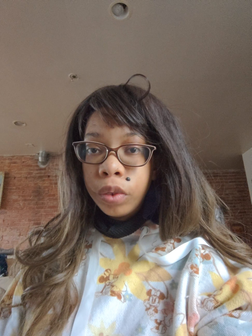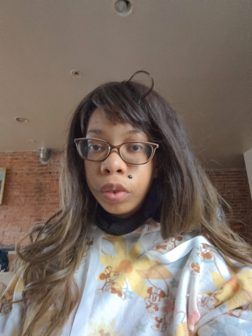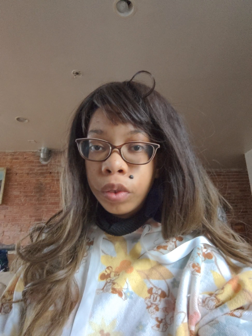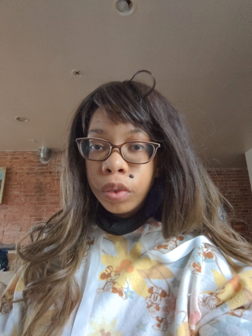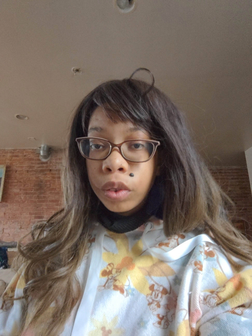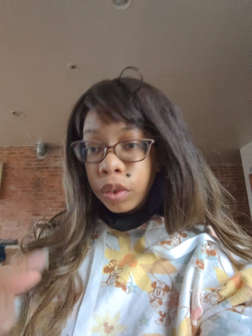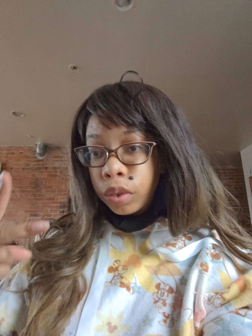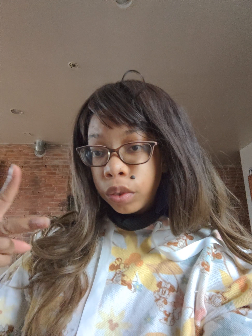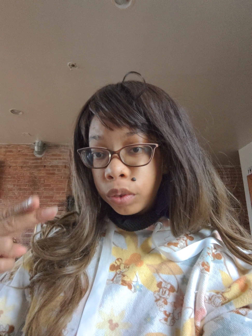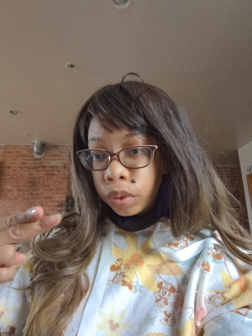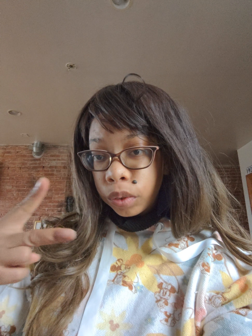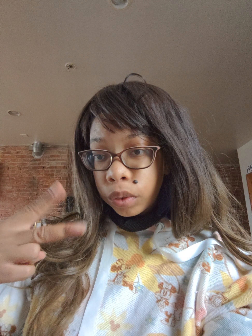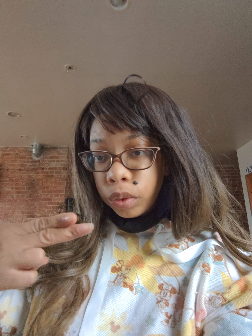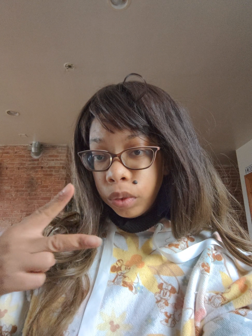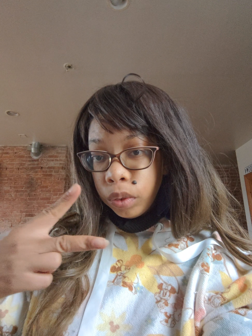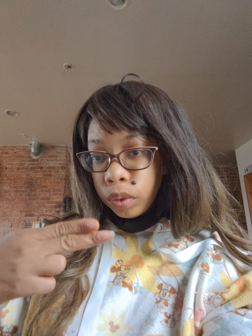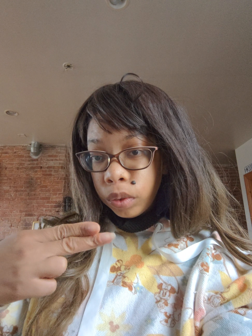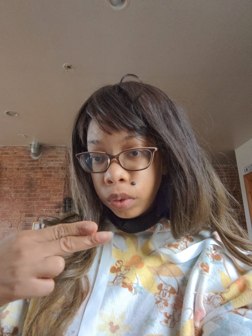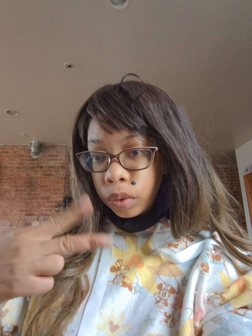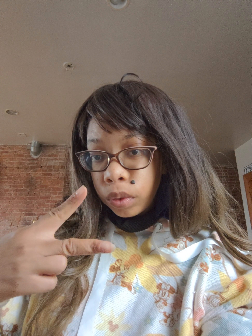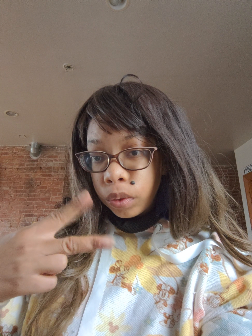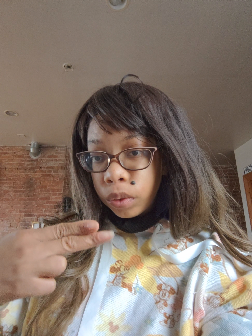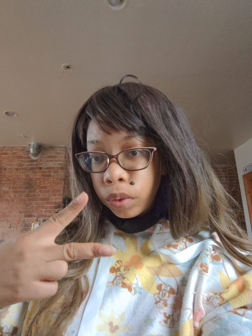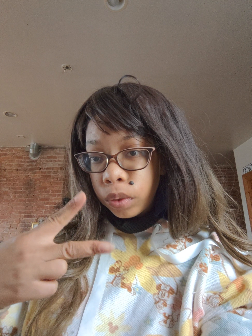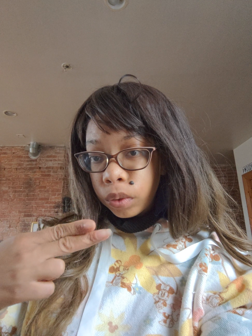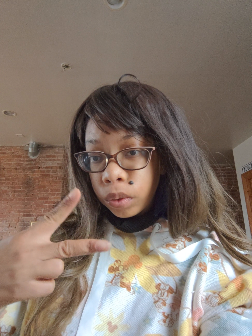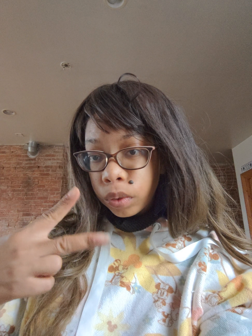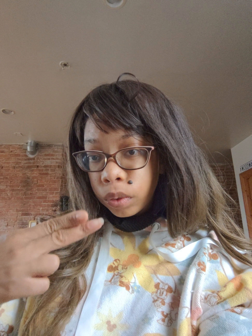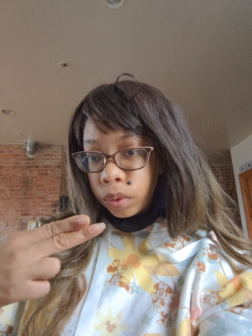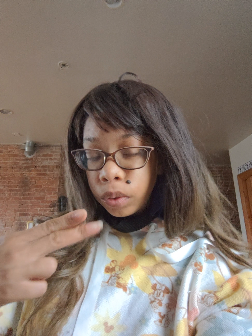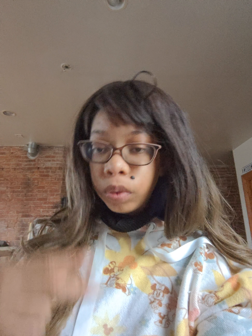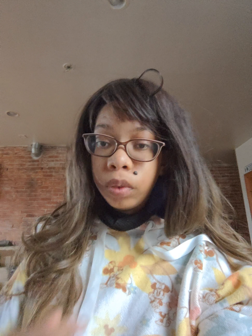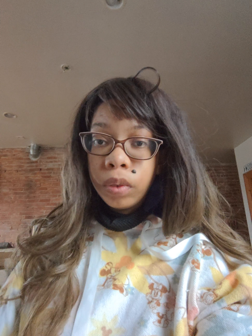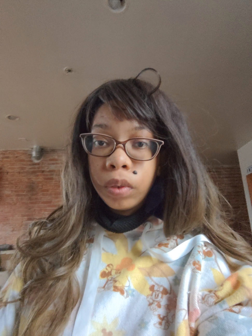scissors